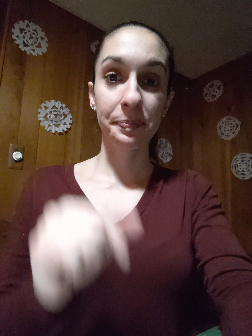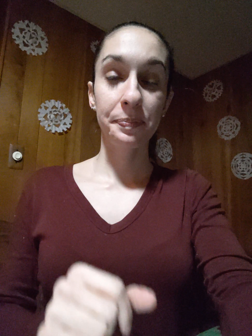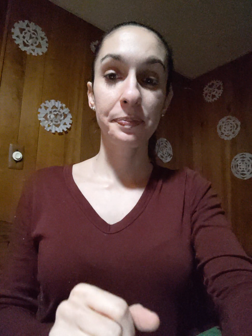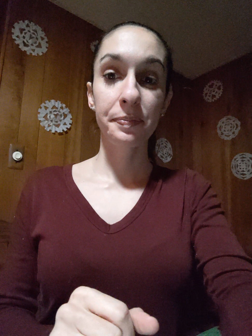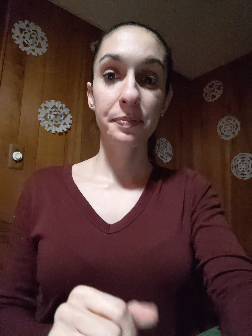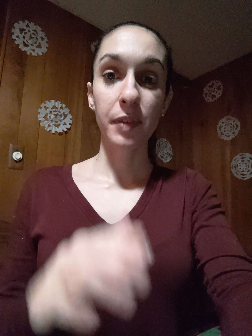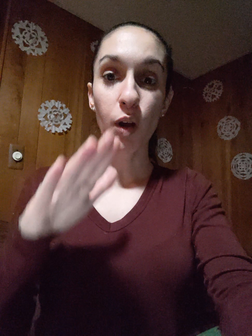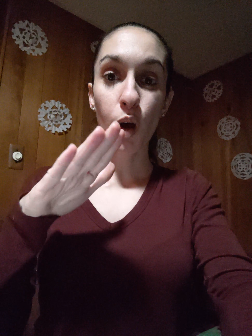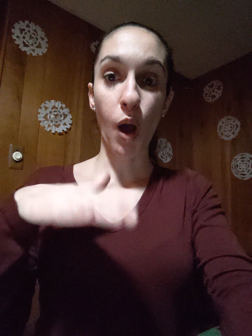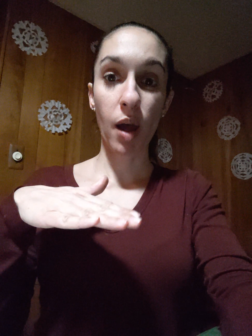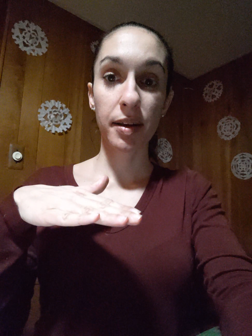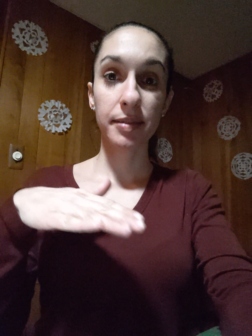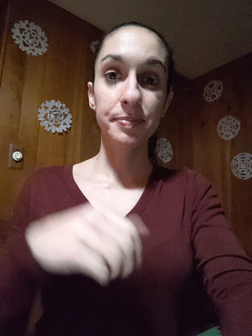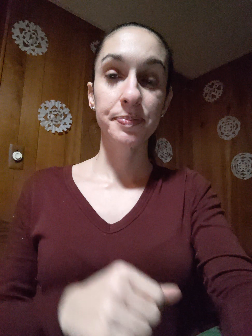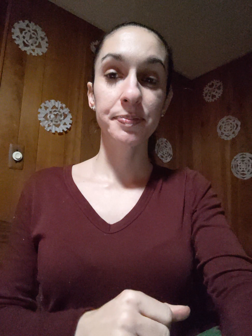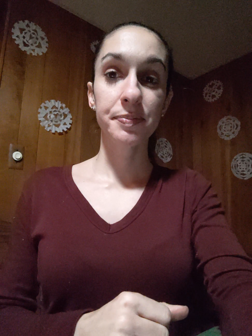on